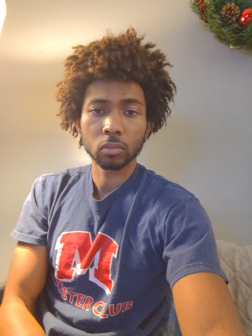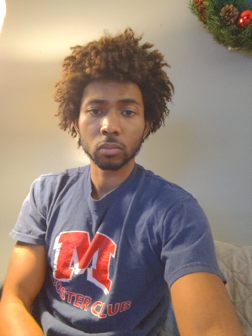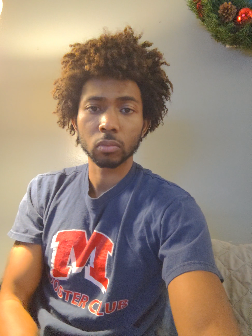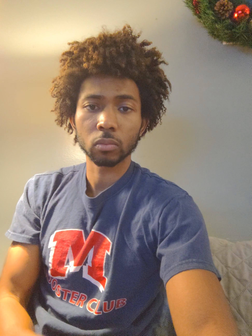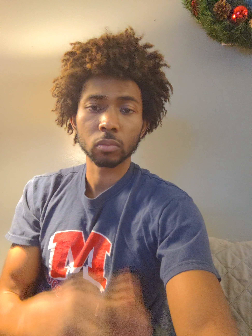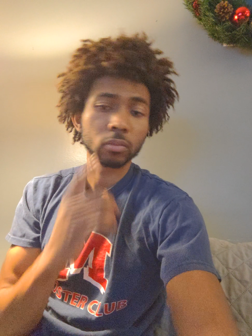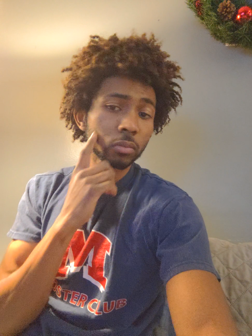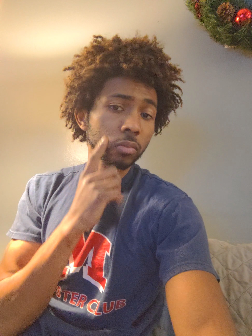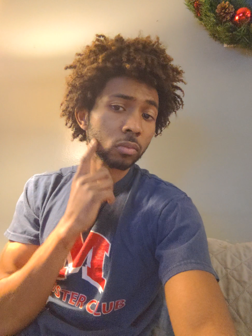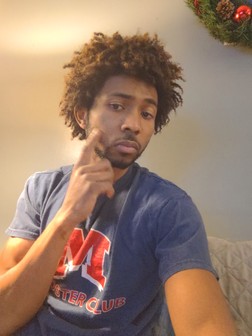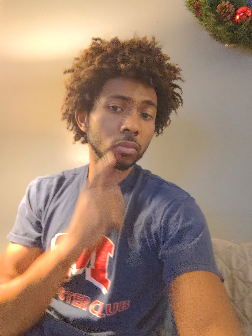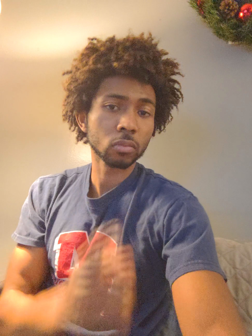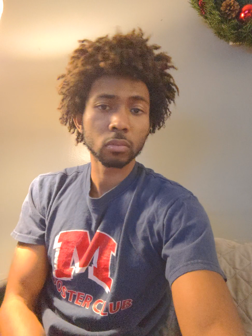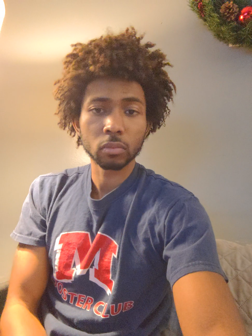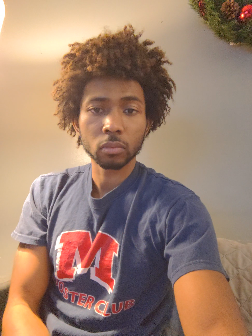cheek